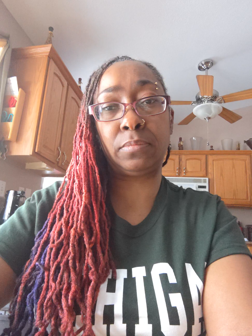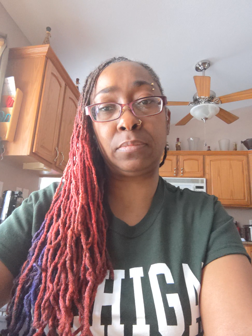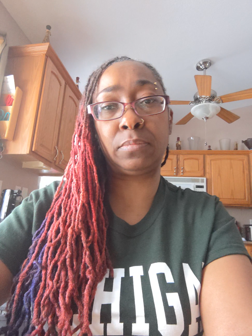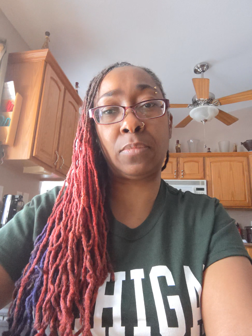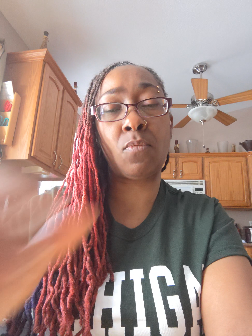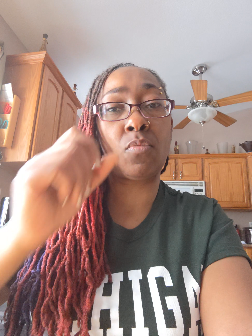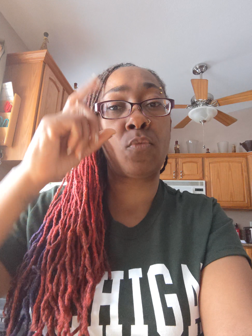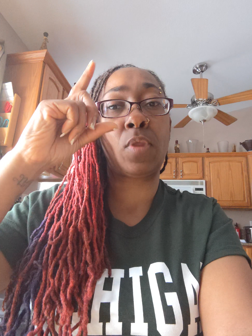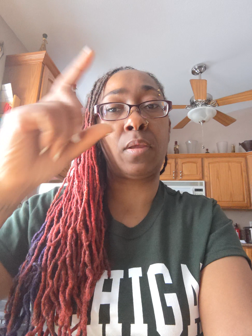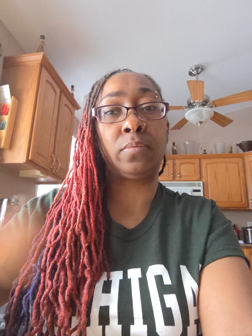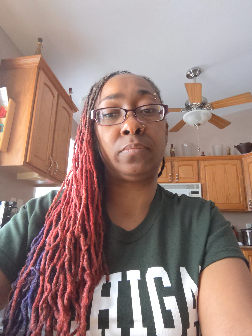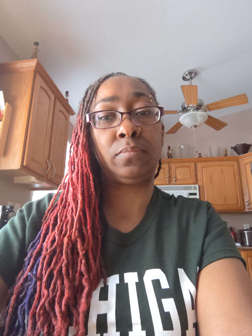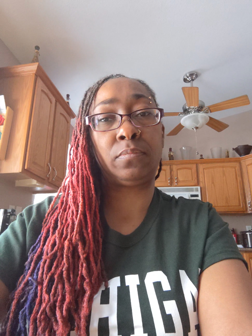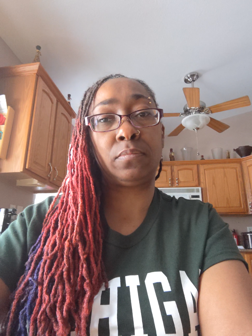wake